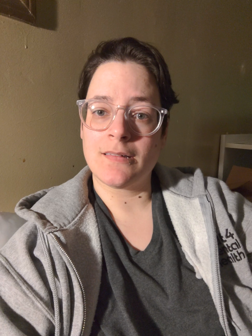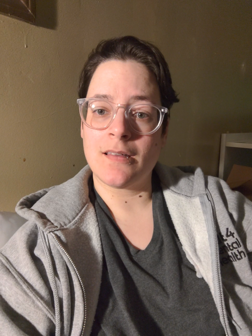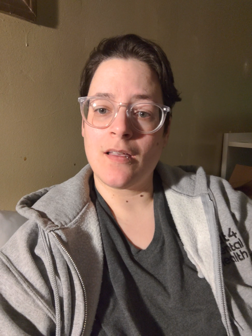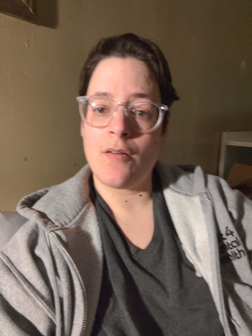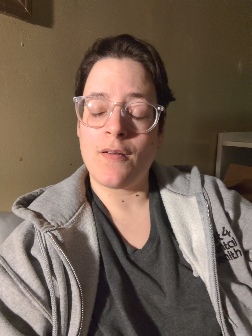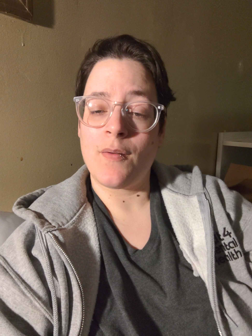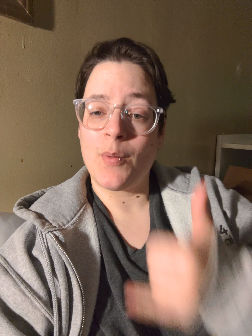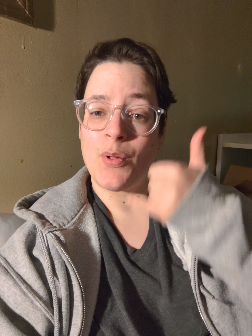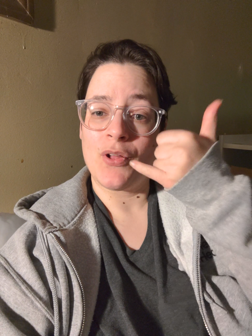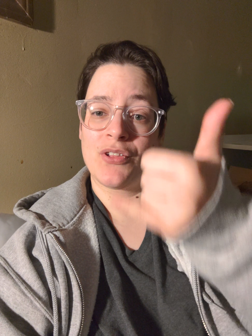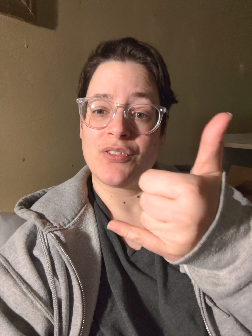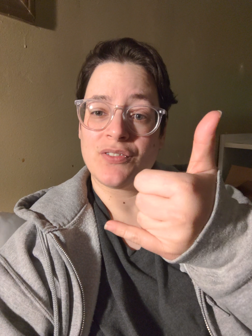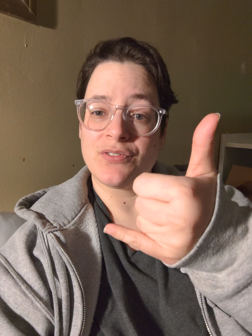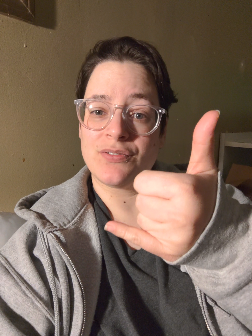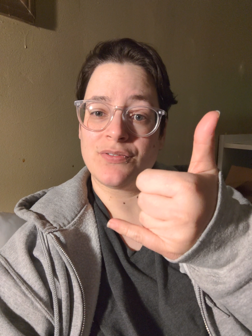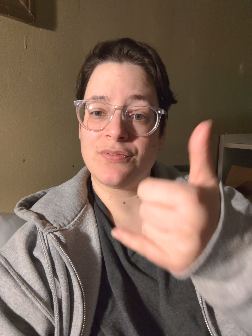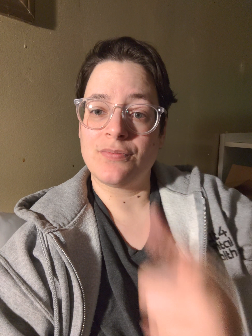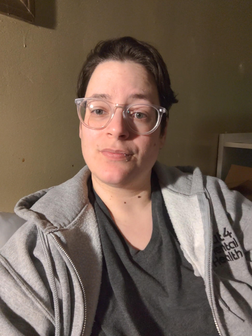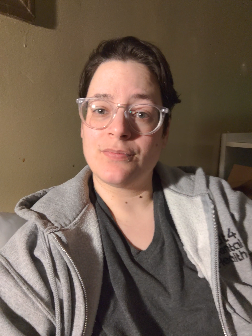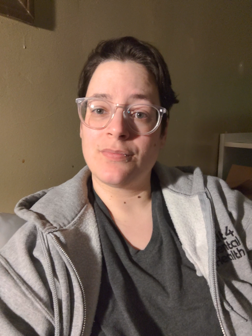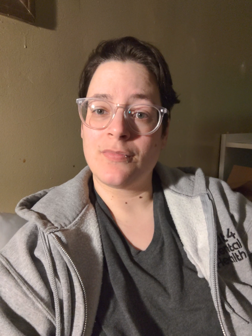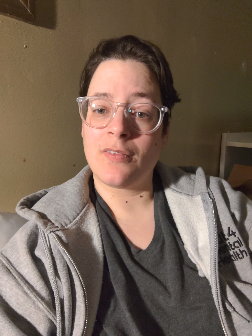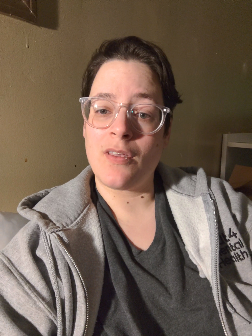call on the phone